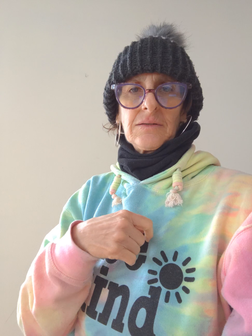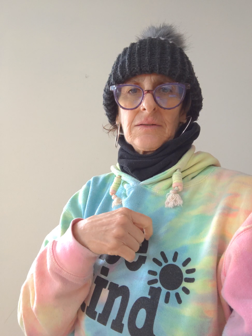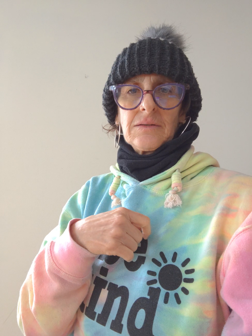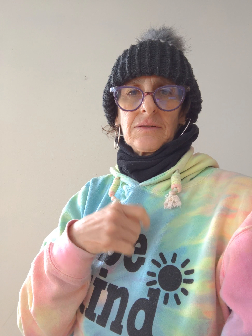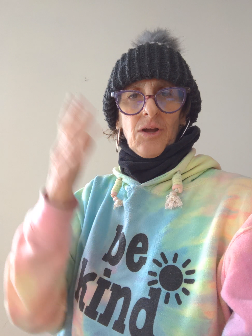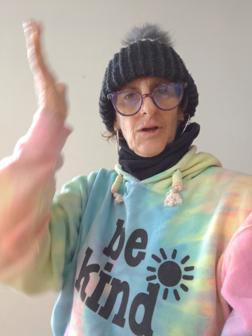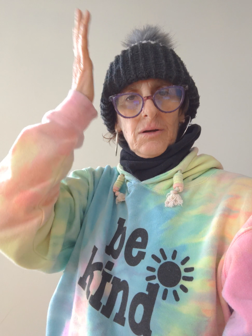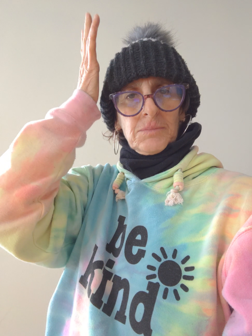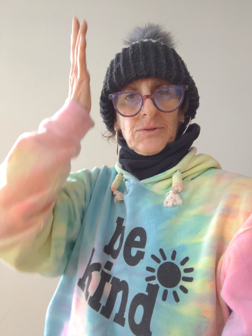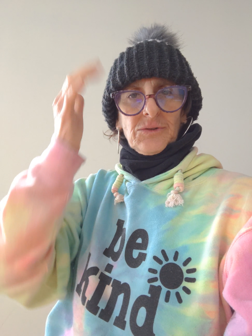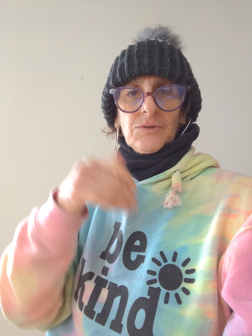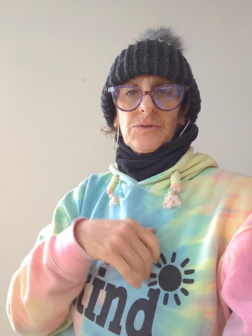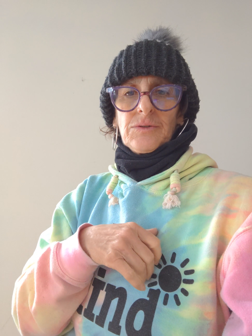garbage